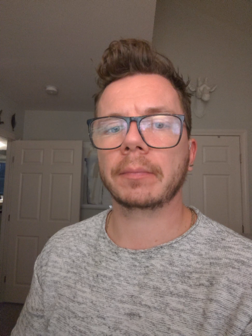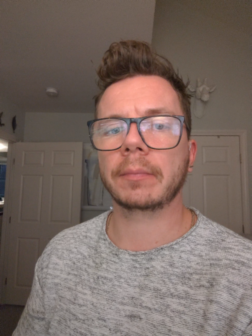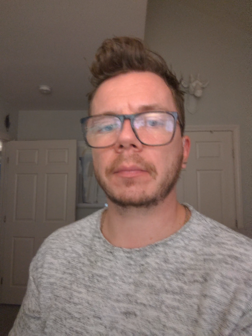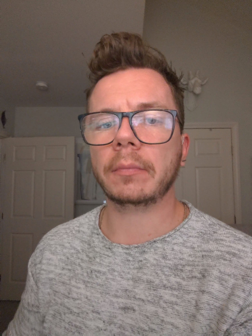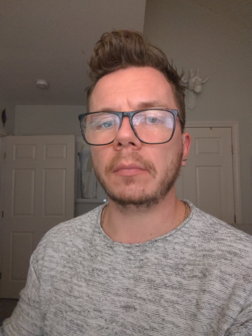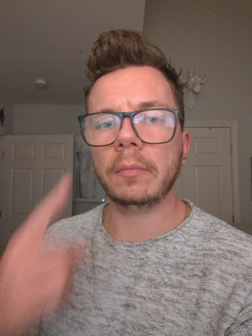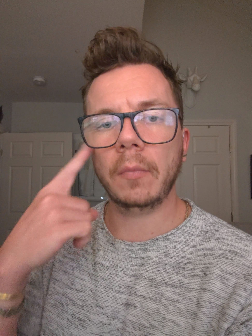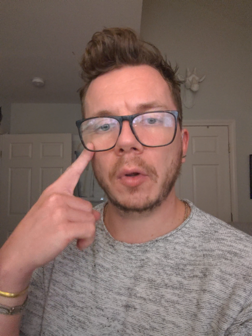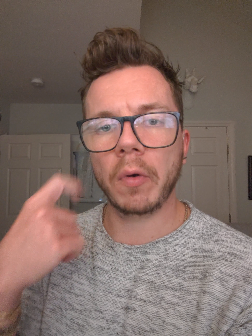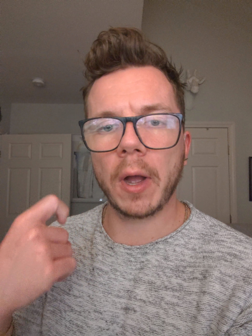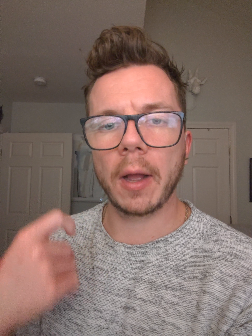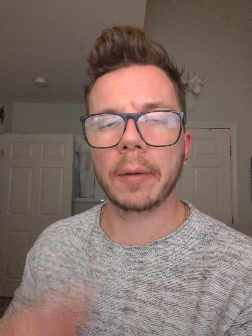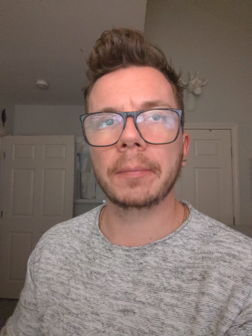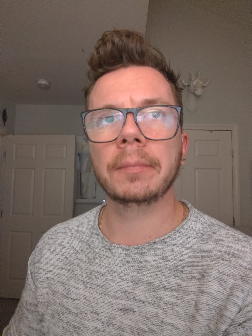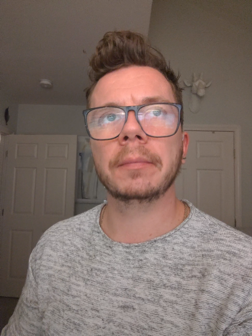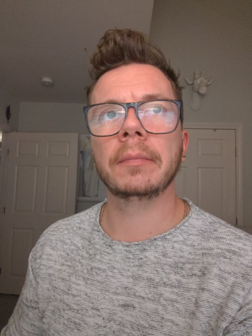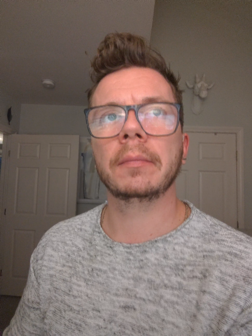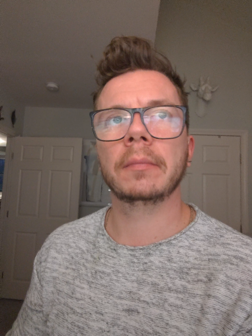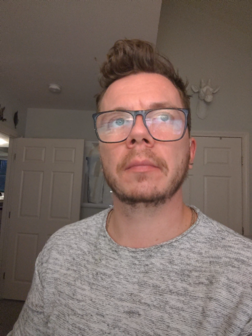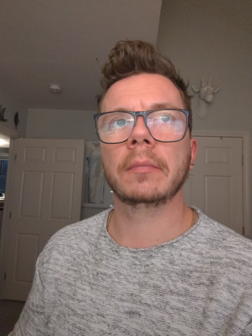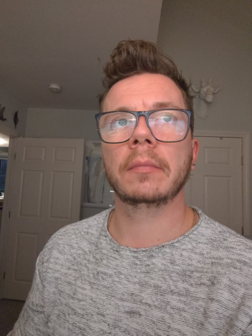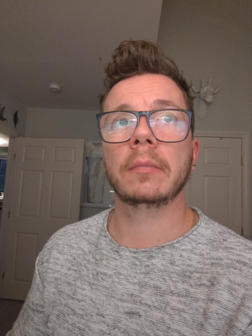cry